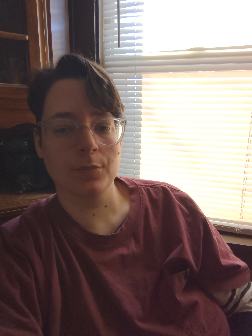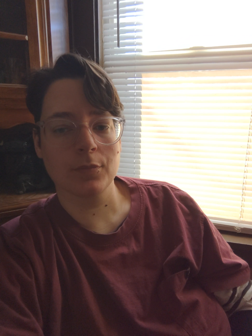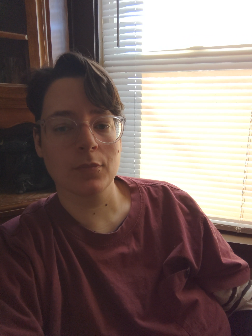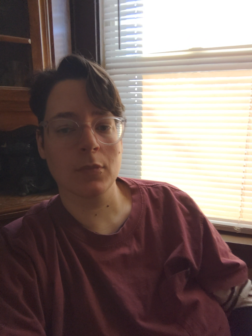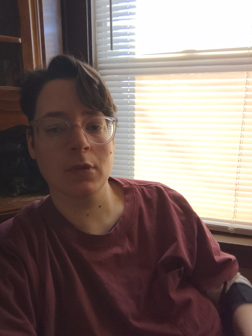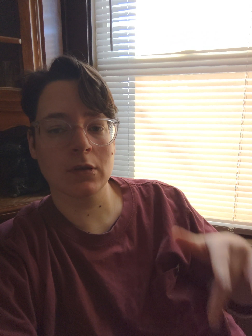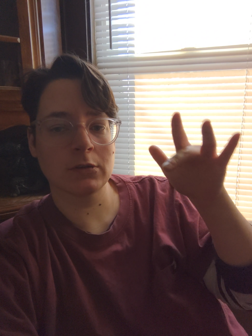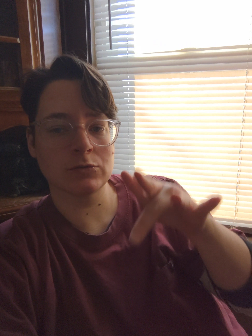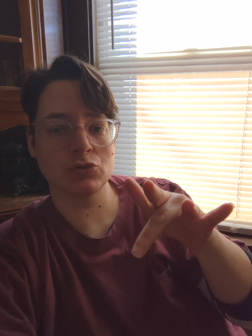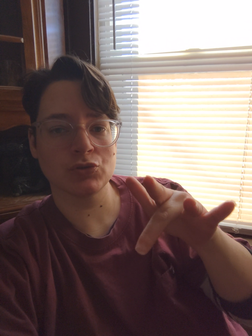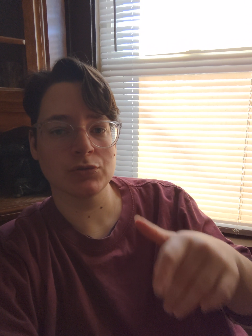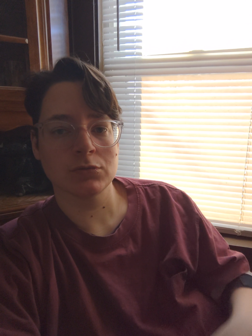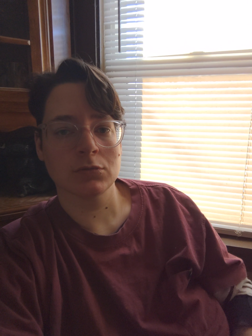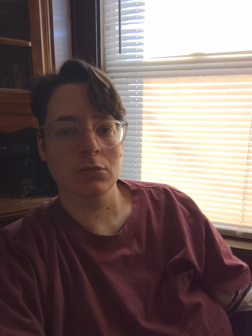touch